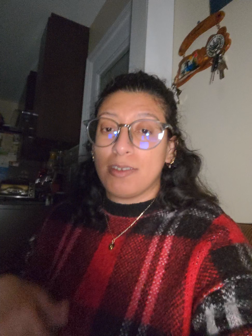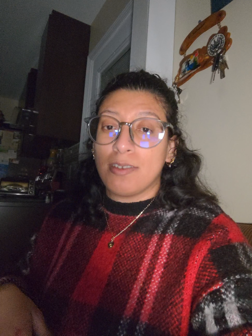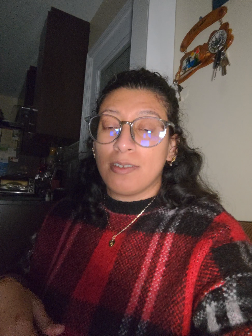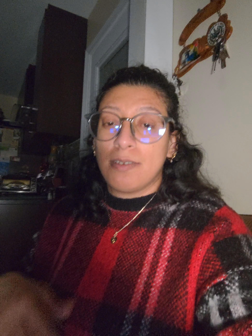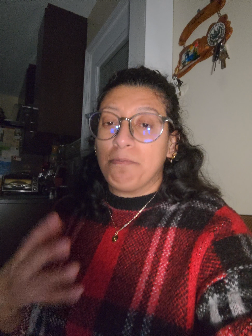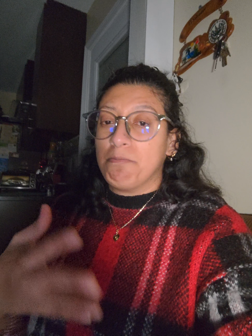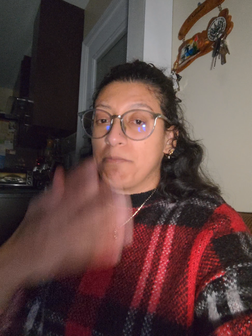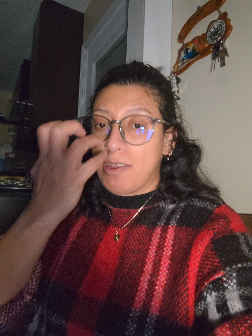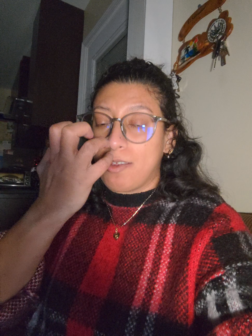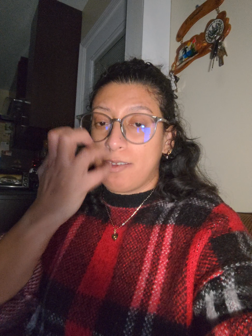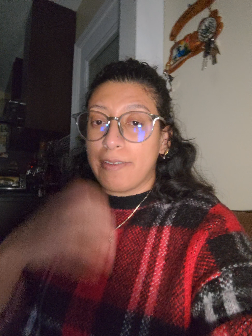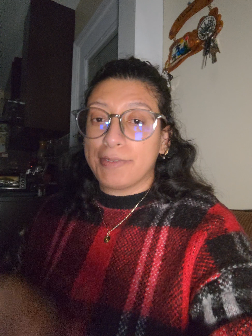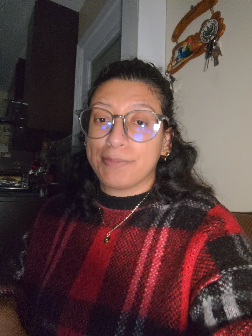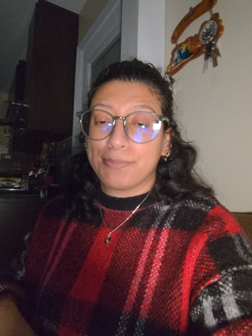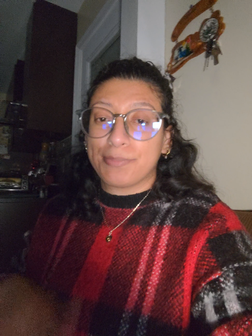mad